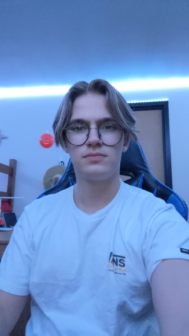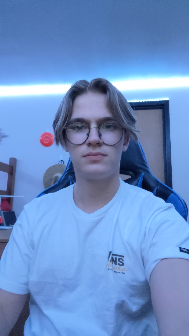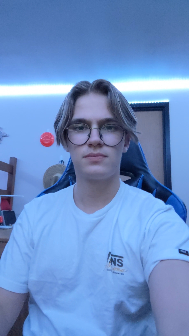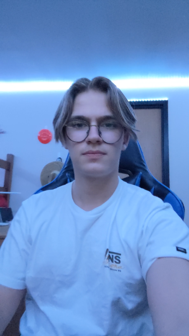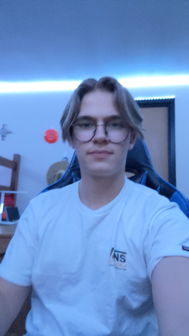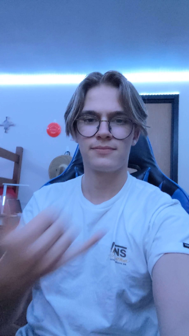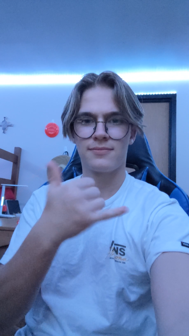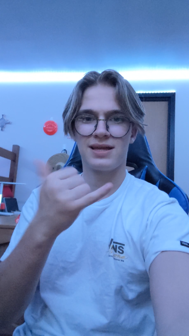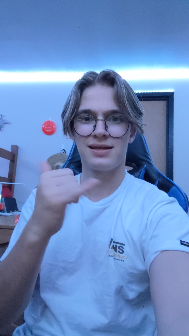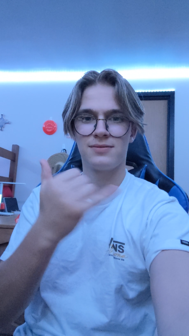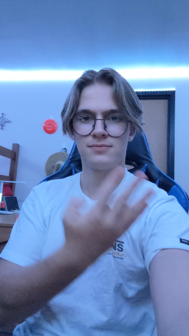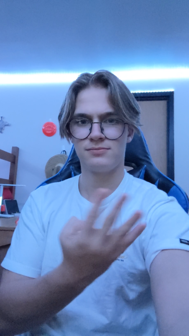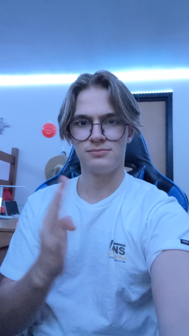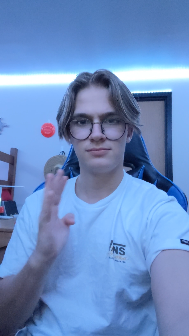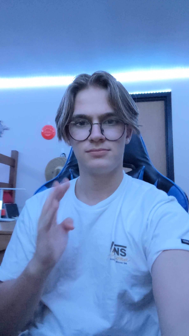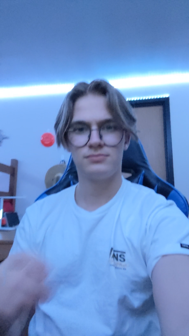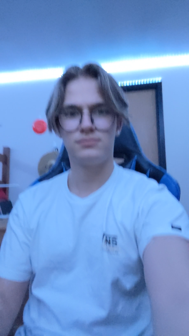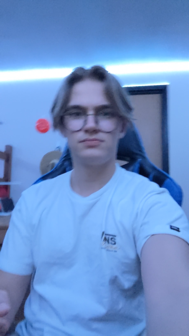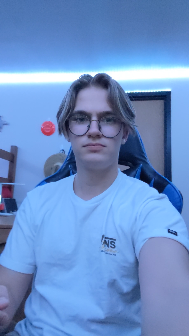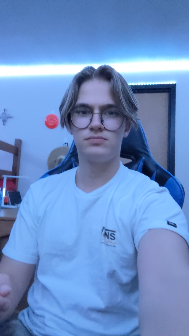playpen